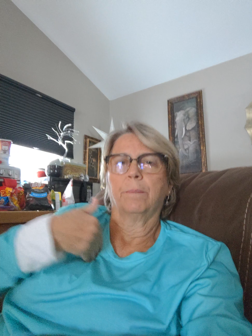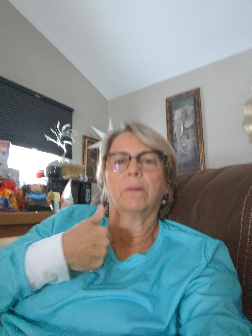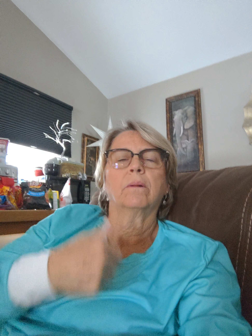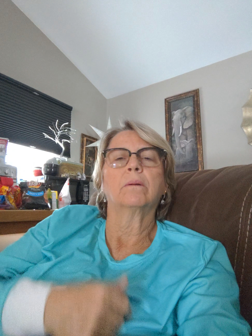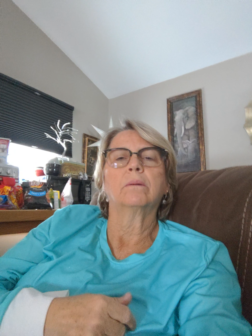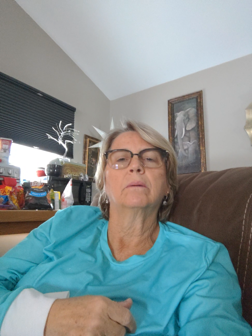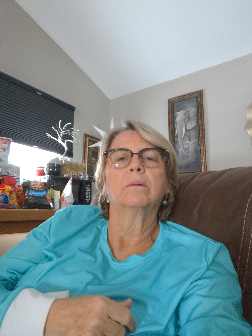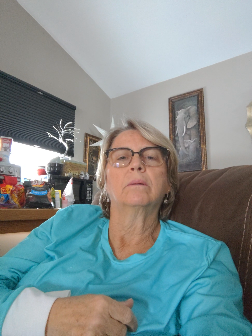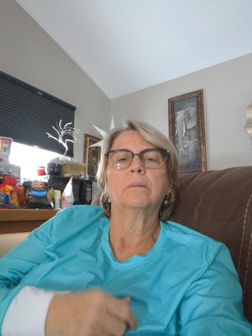animal